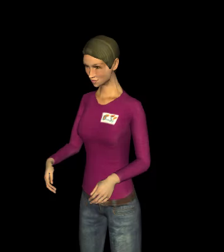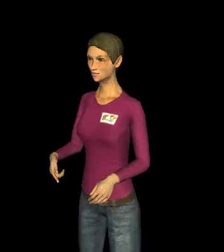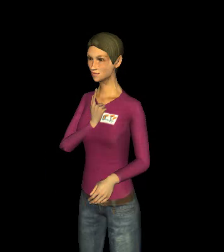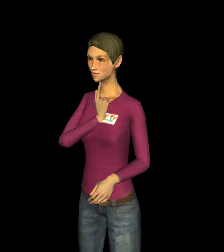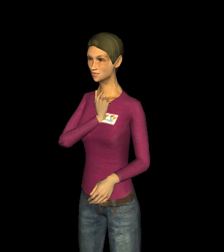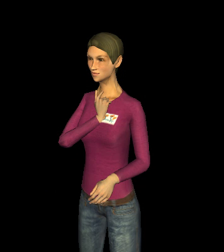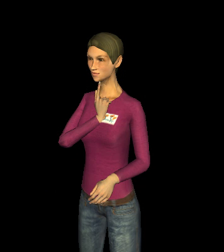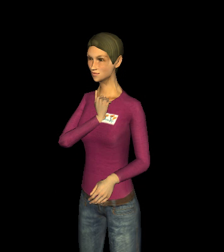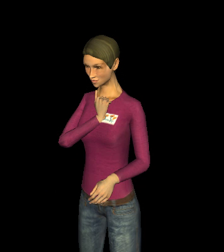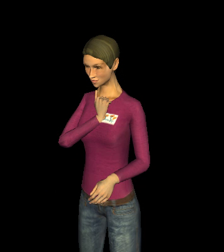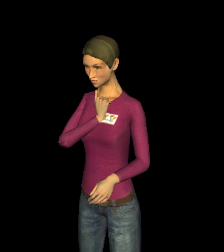كحول